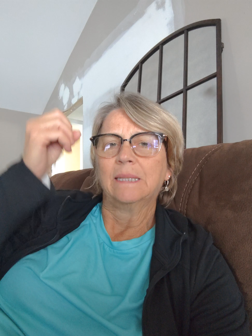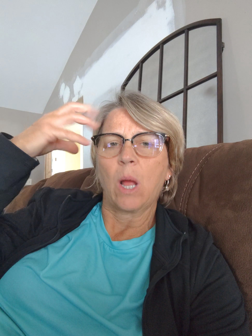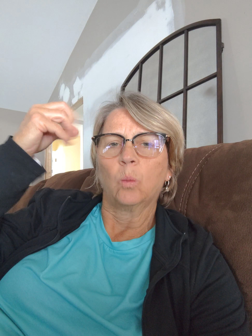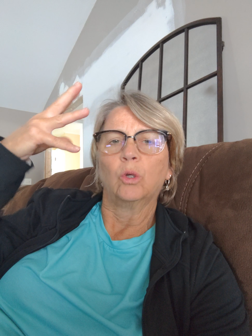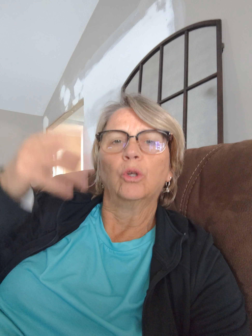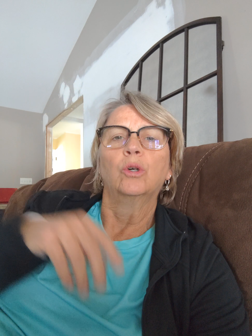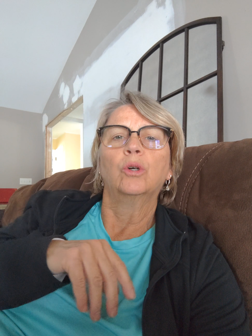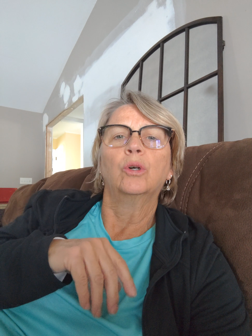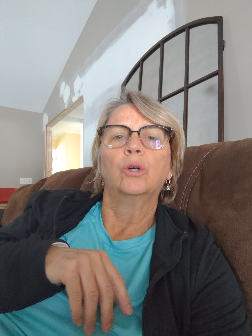shower